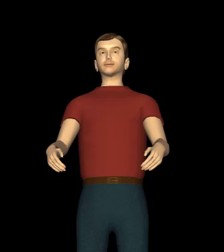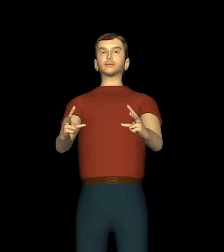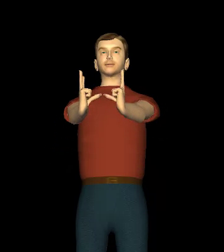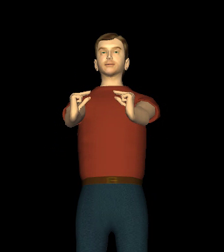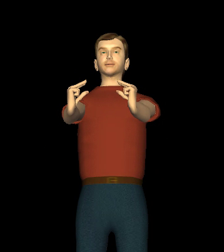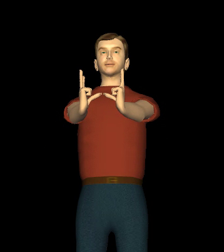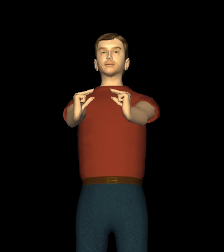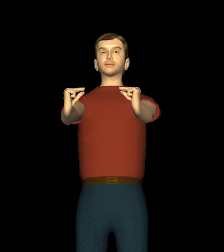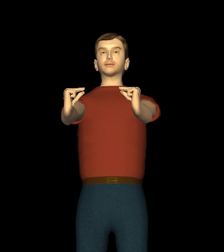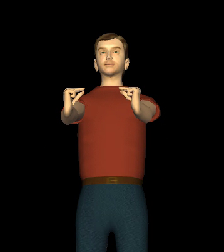يصف